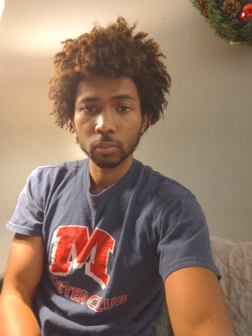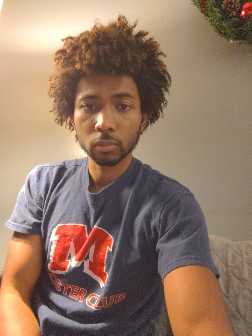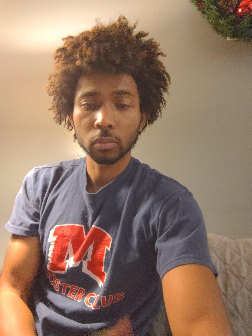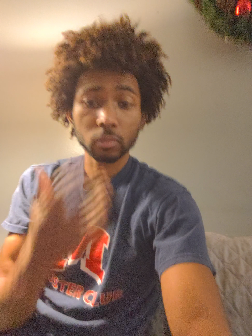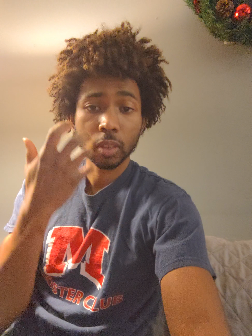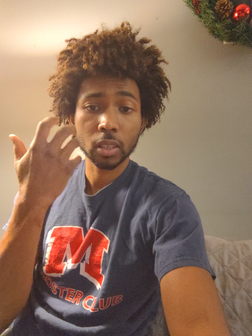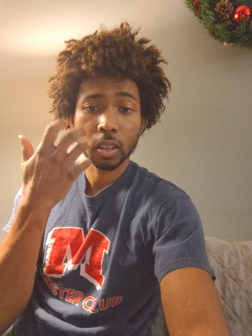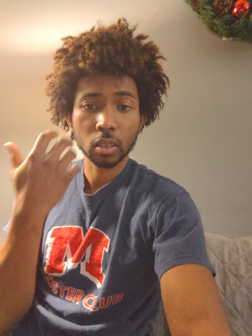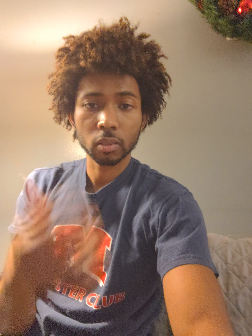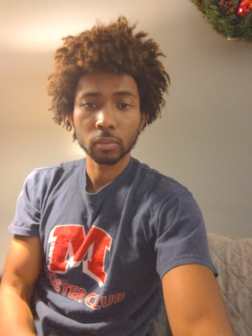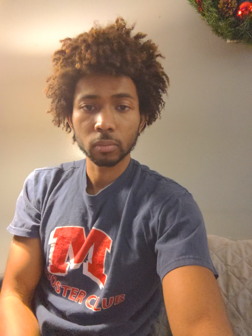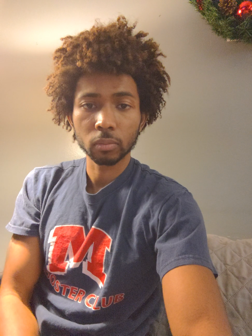tiger